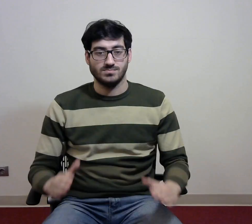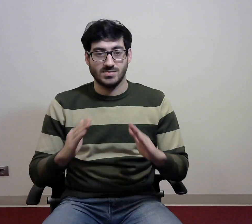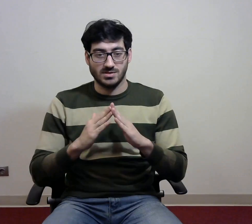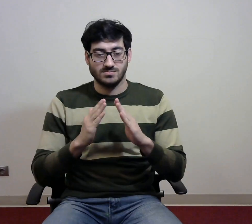ev